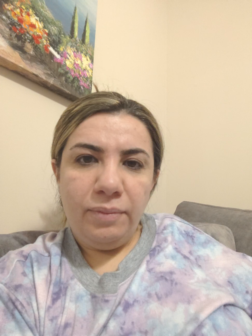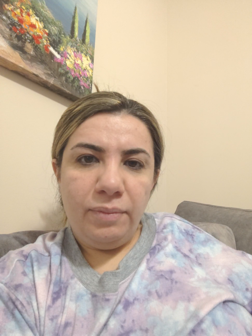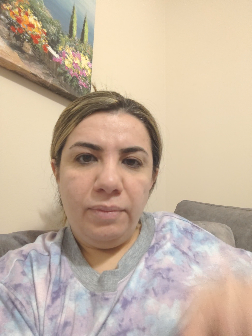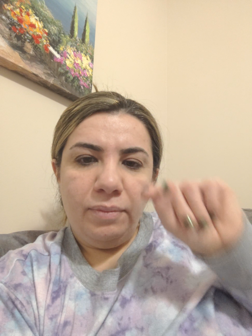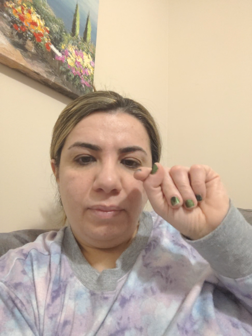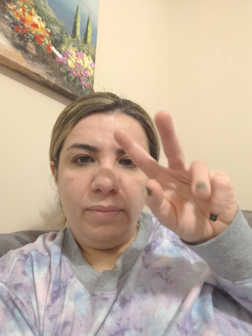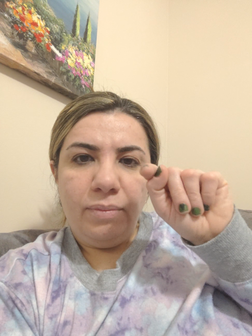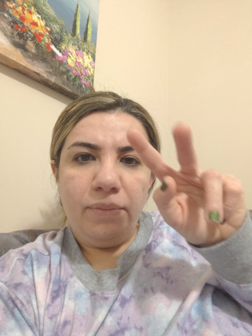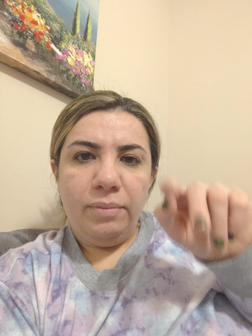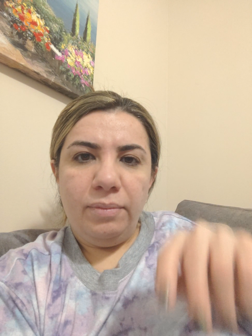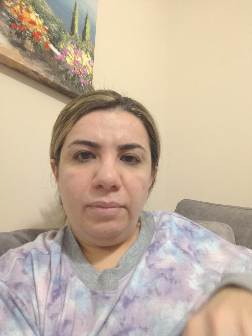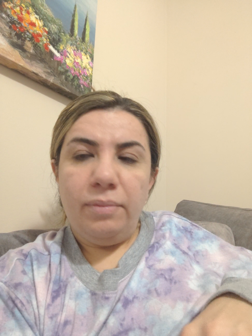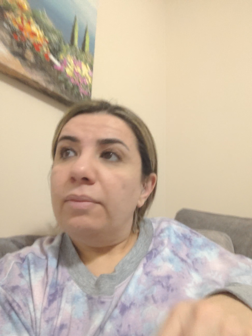TV